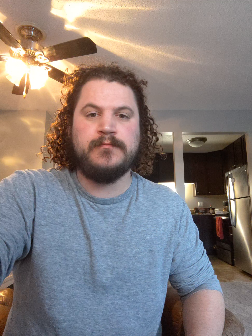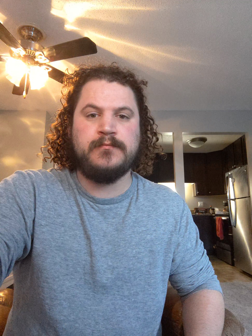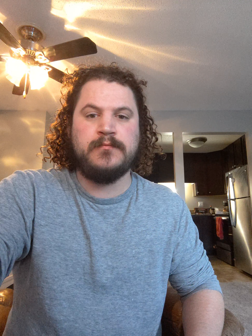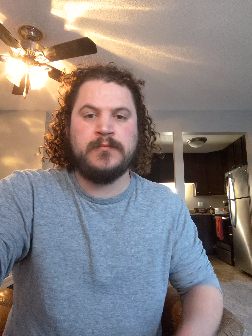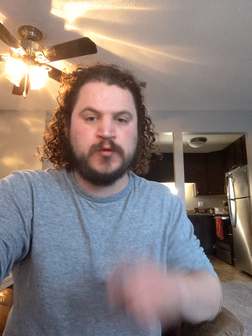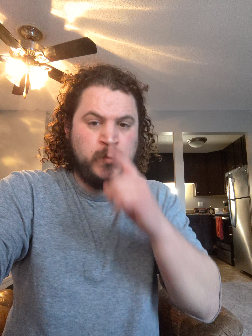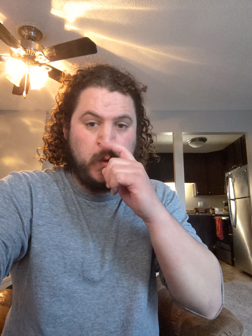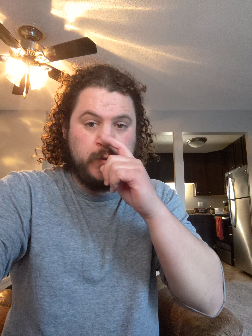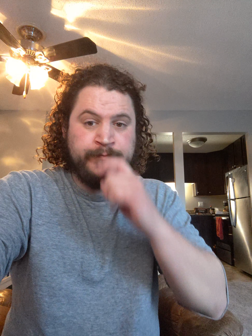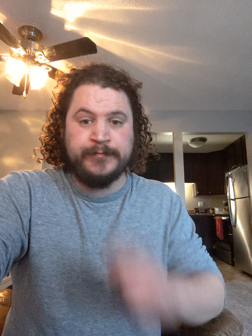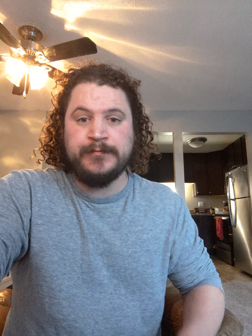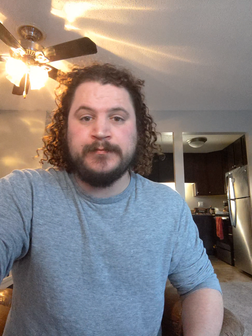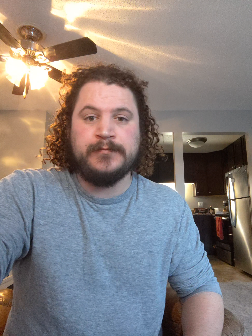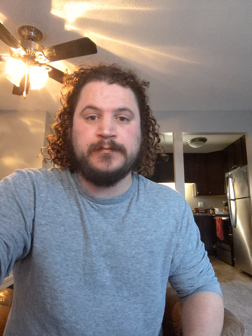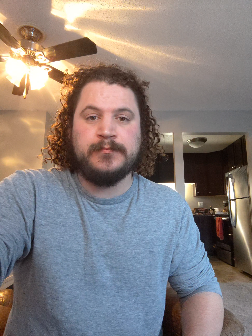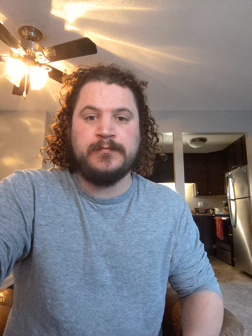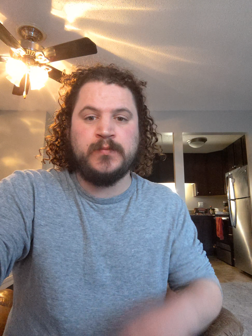doll